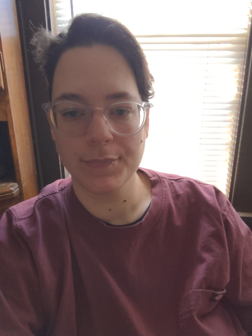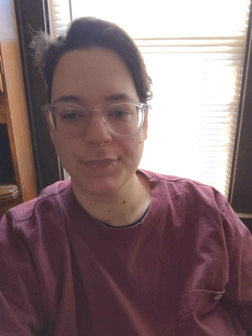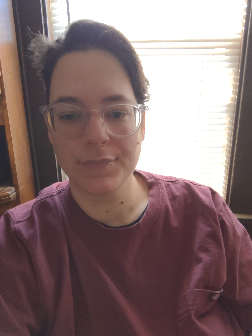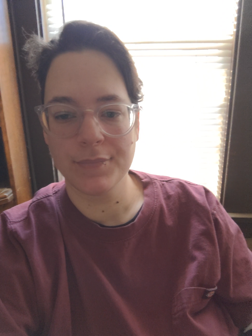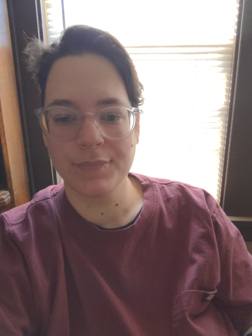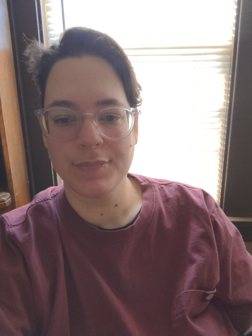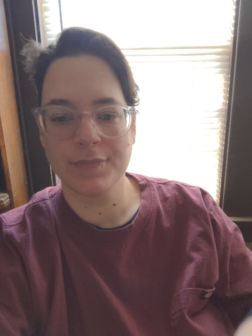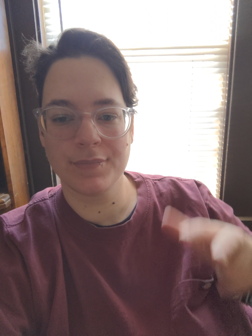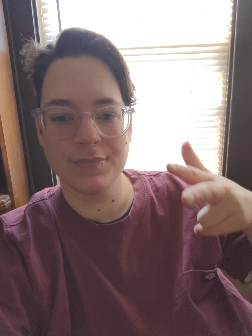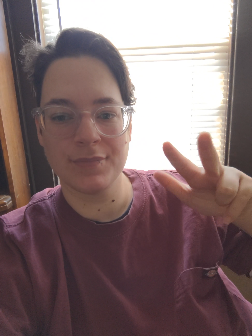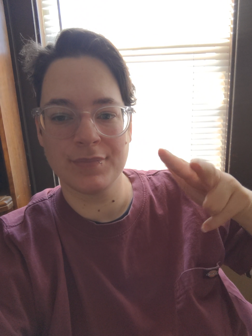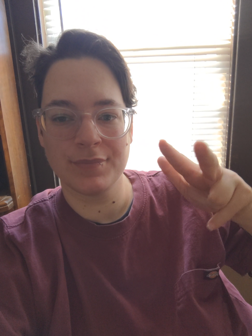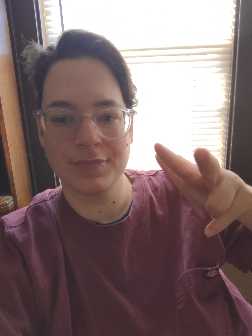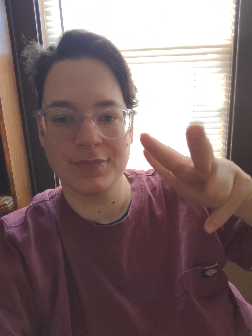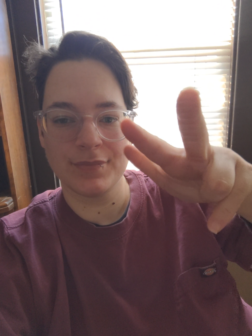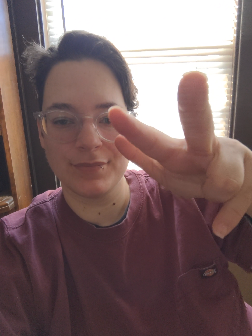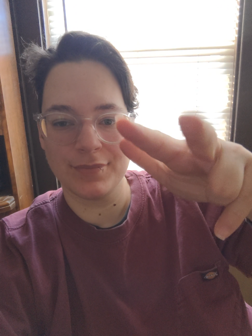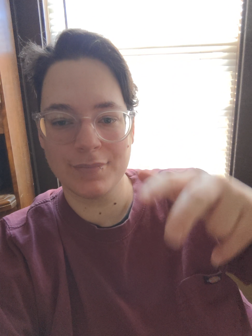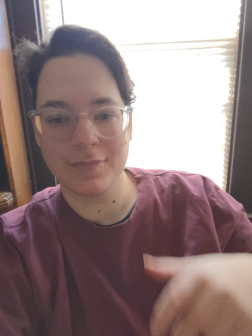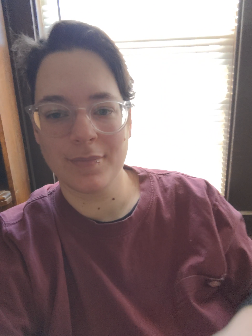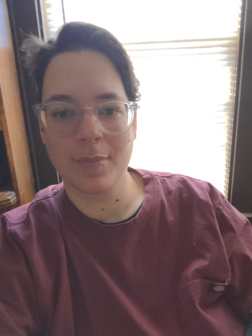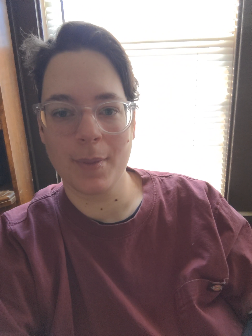helicopter